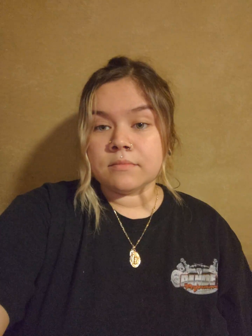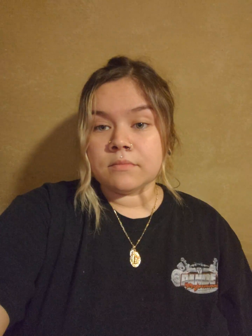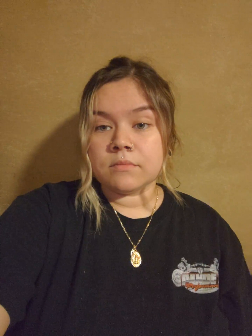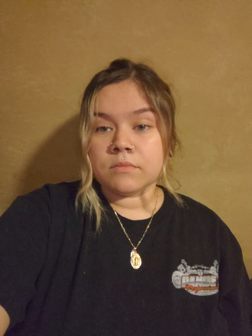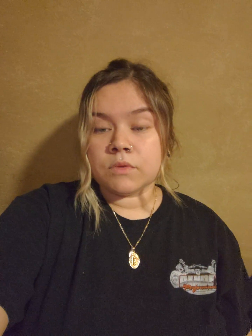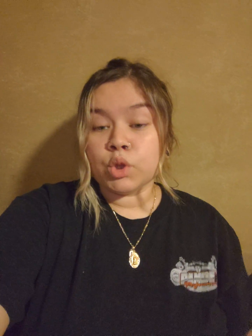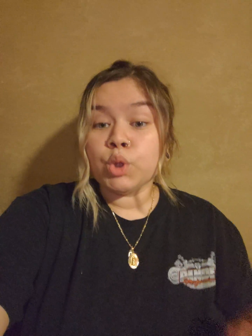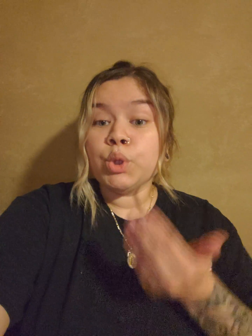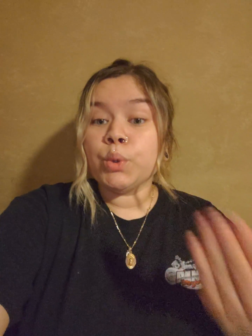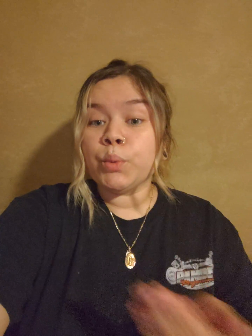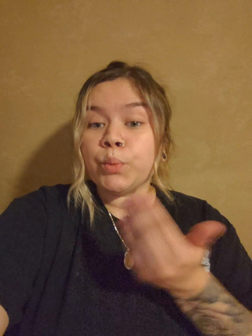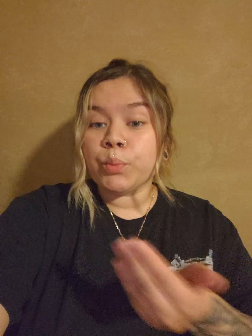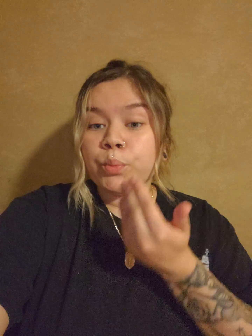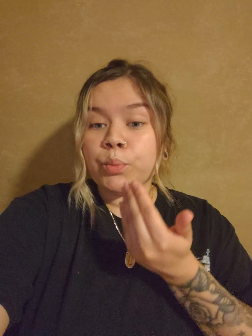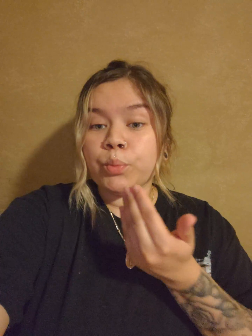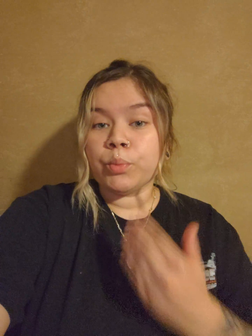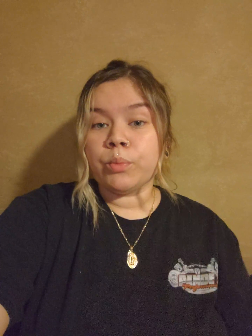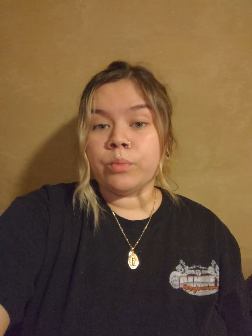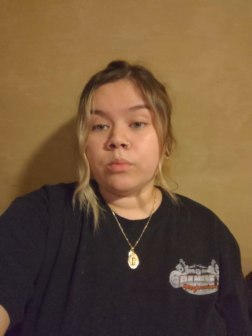new